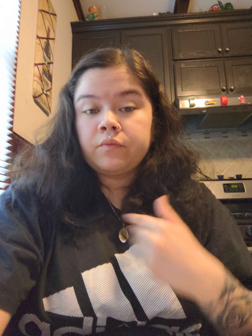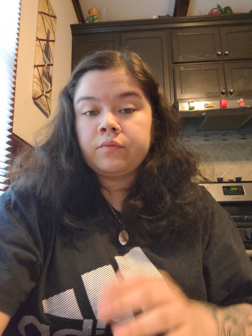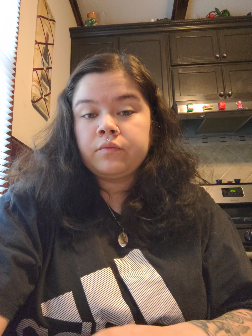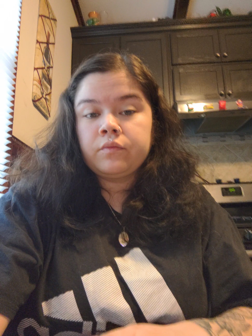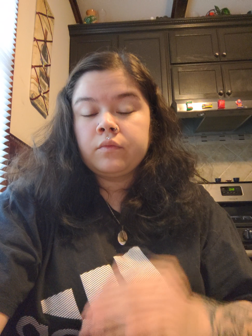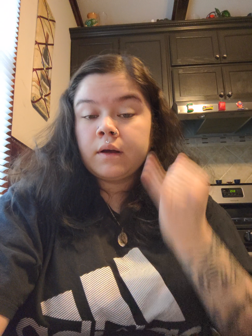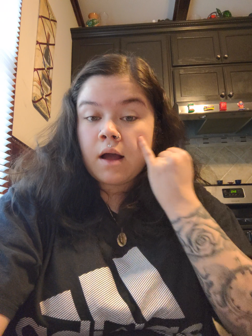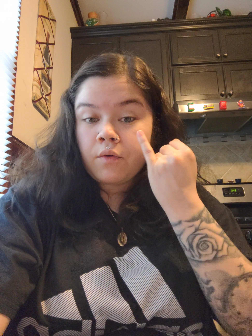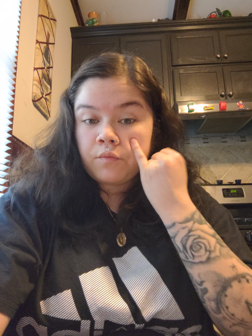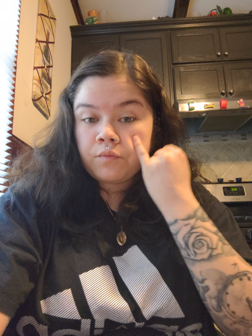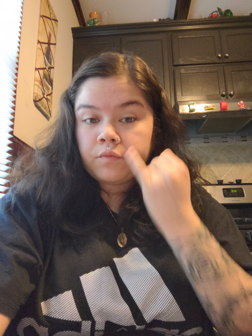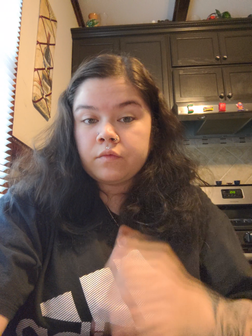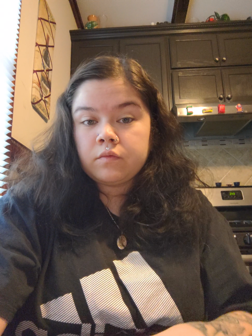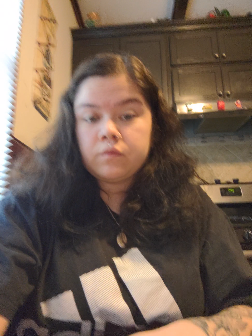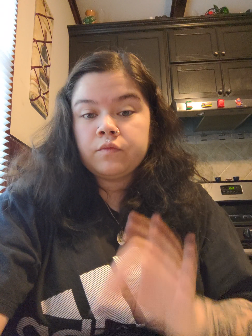if